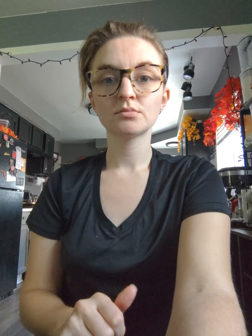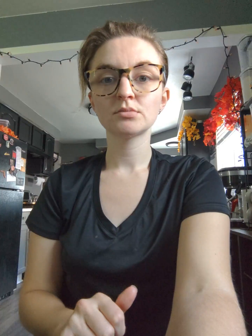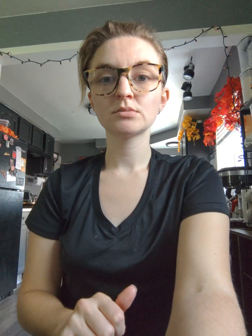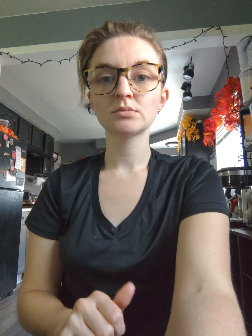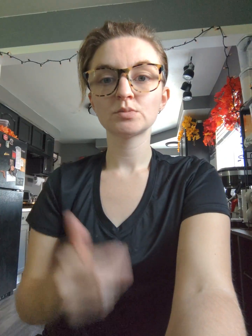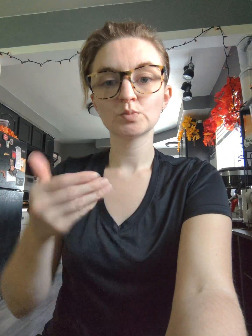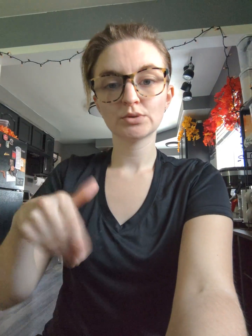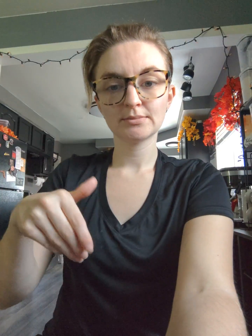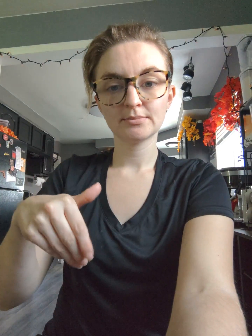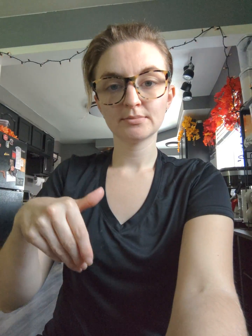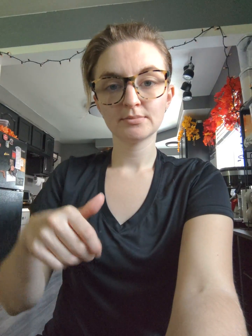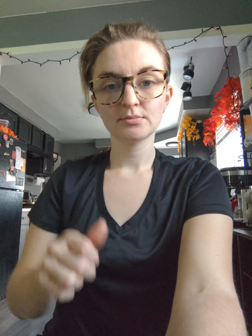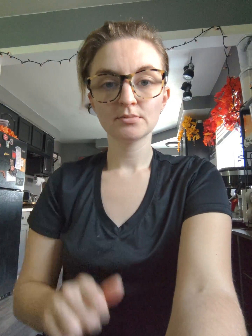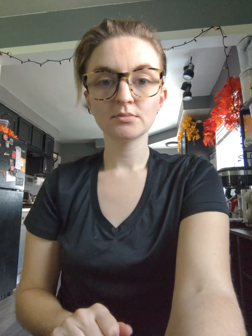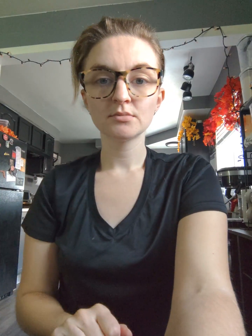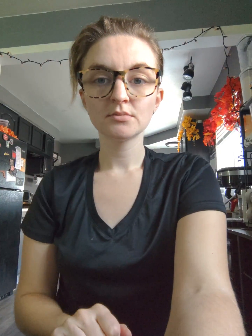shorts